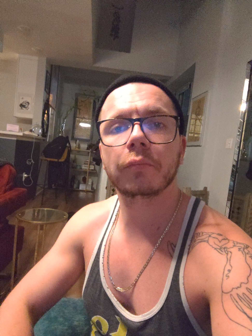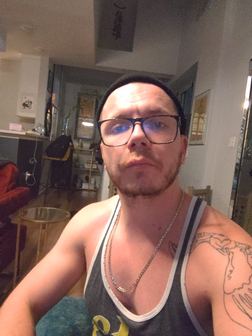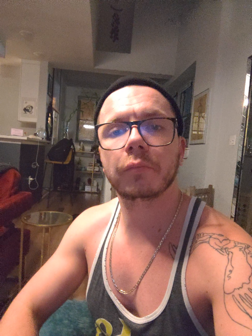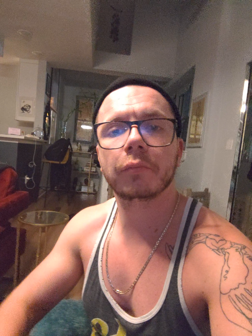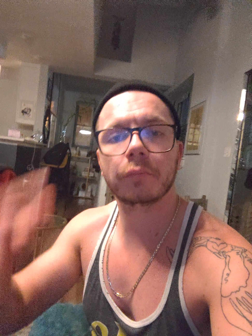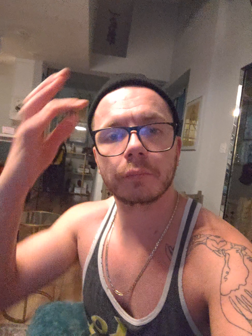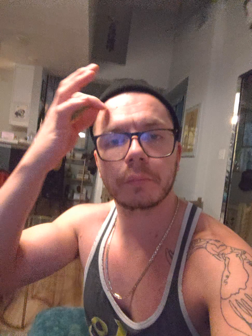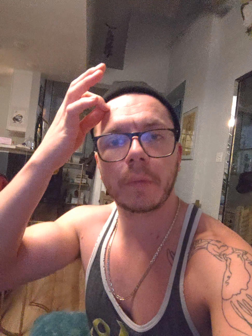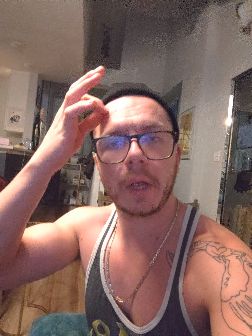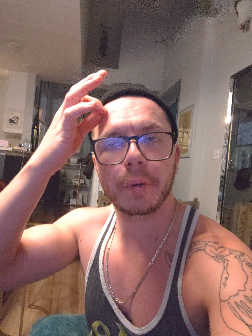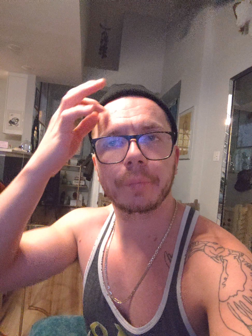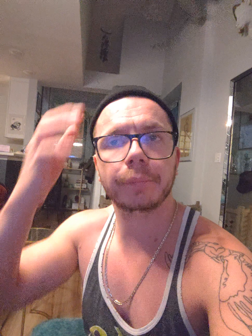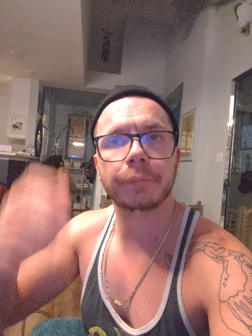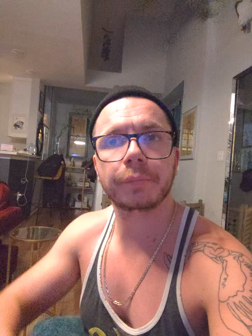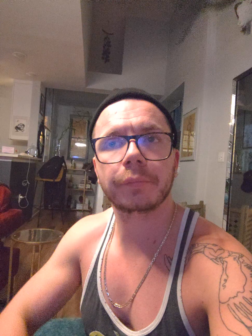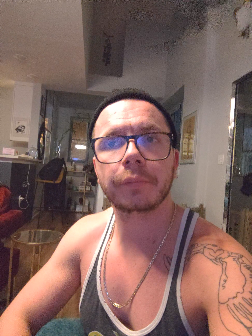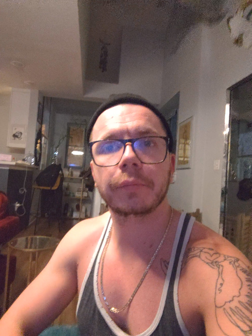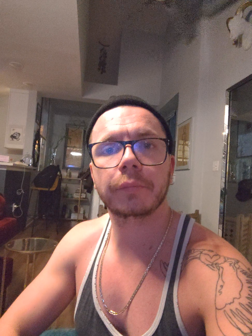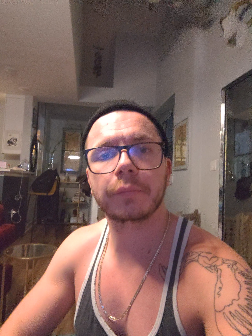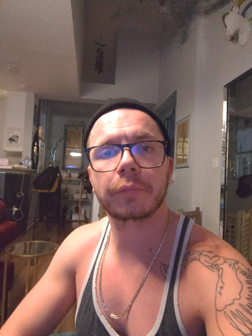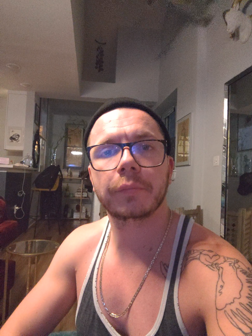hair